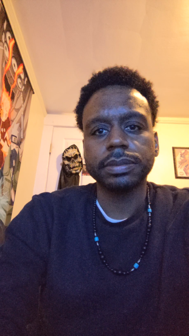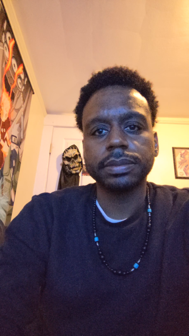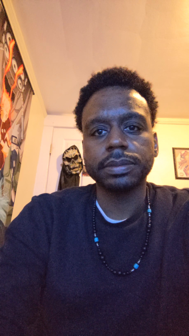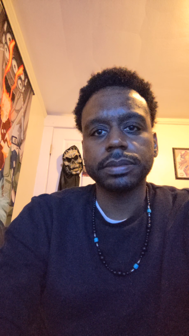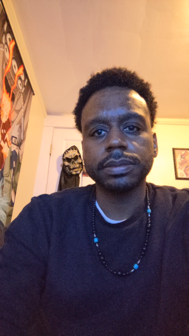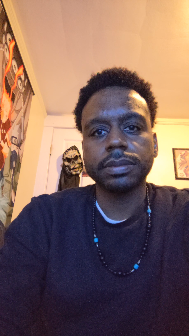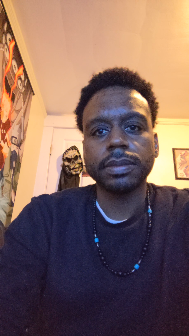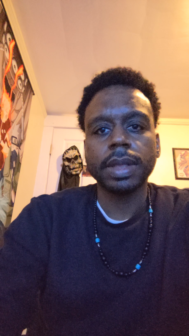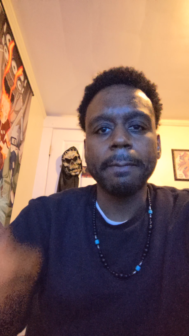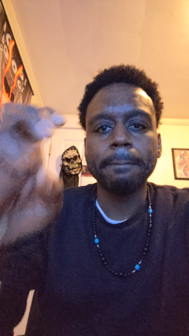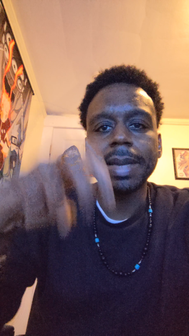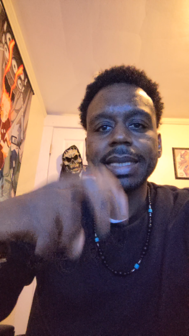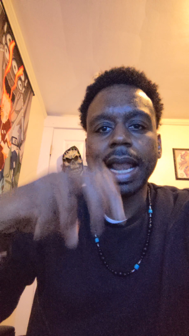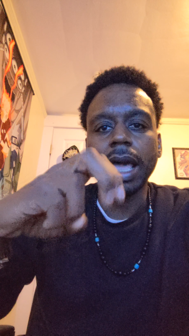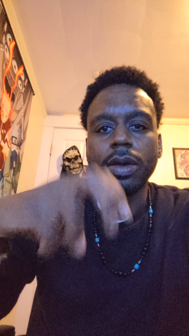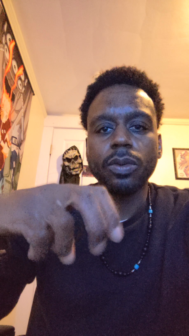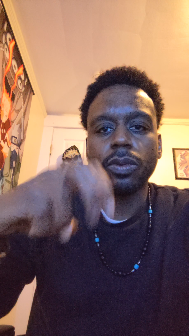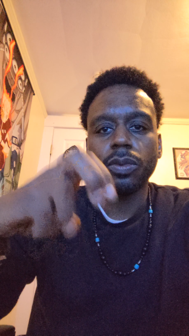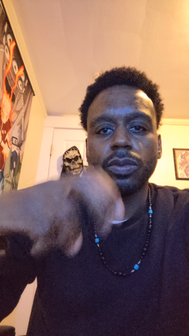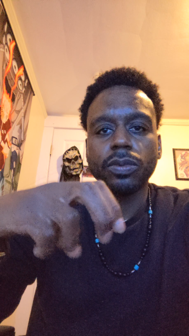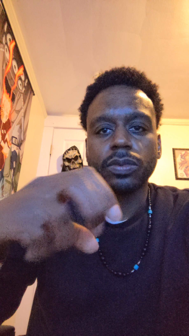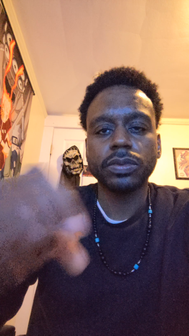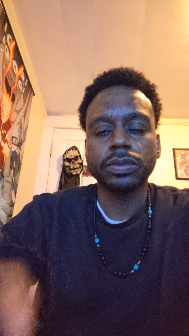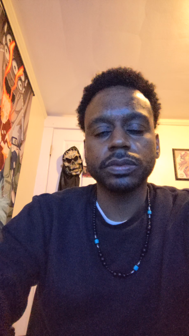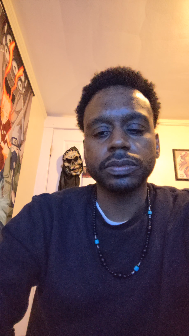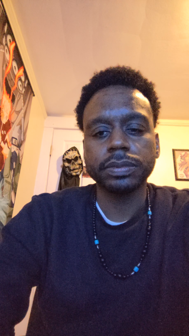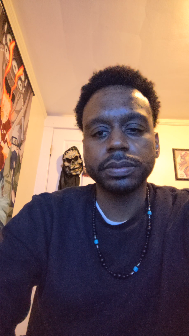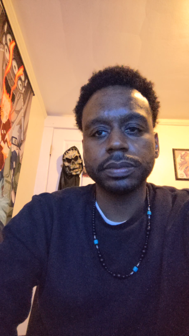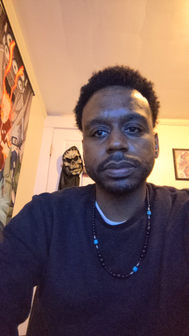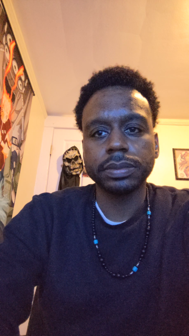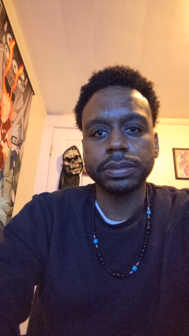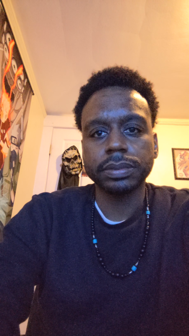potato